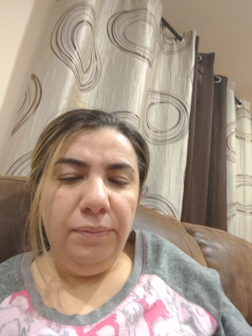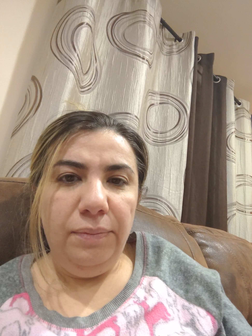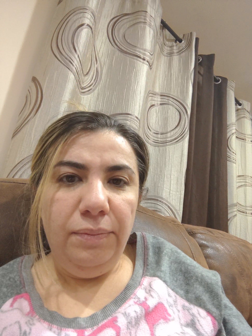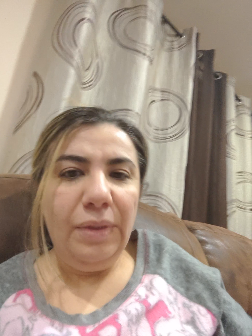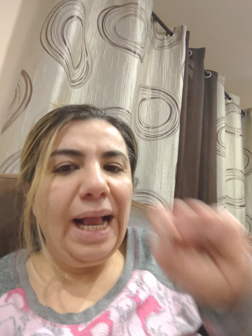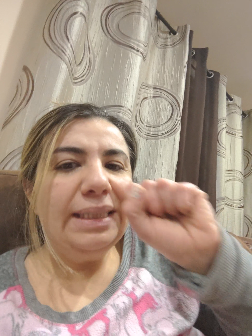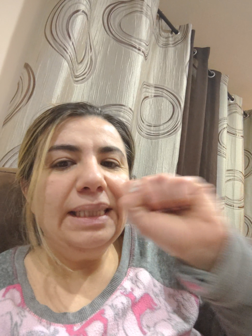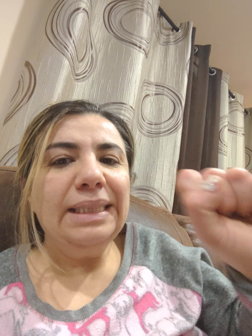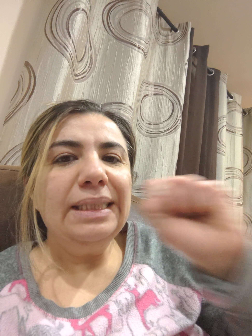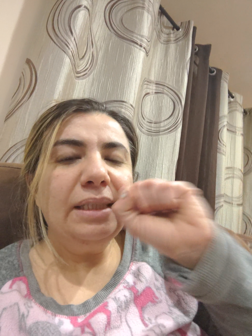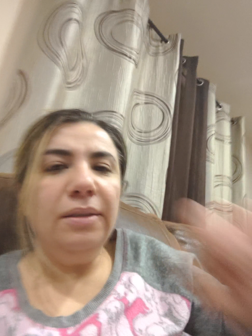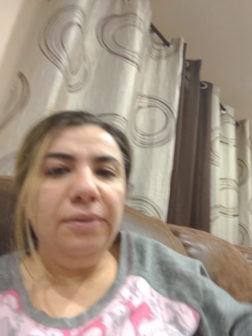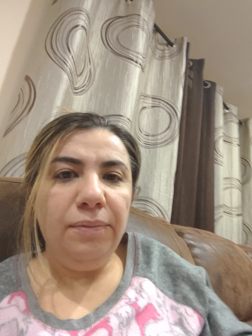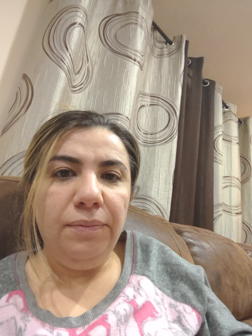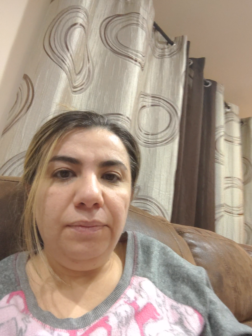carrot